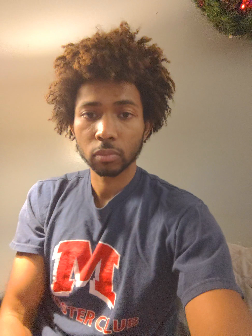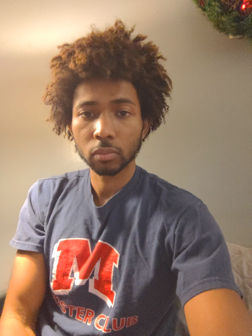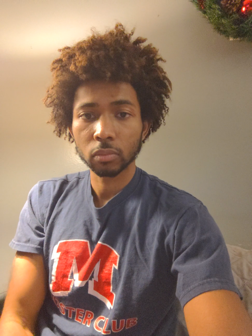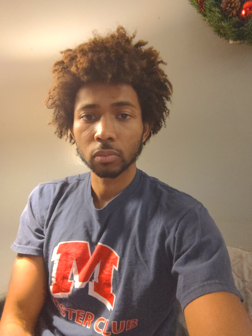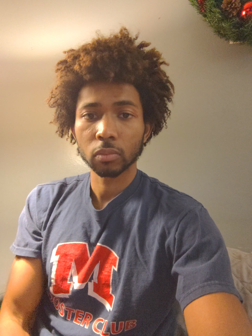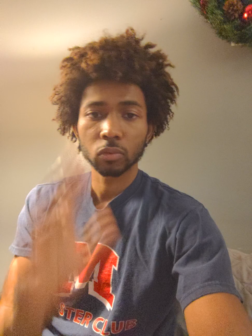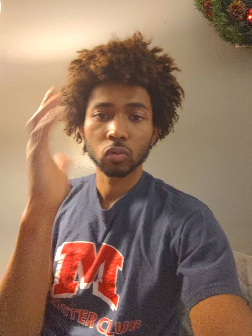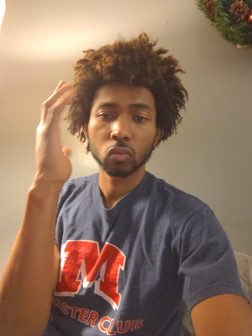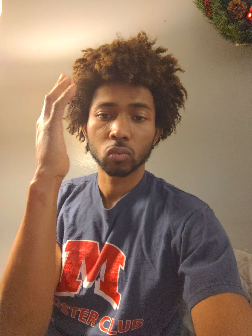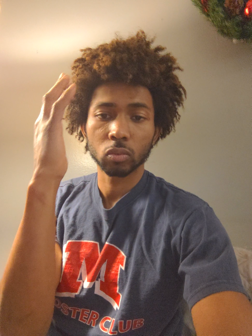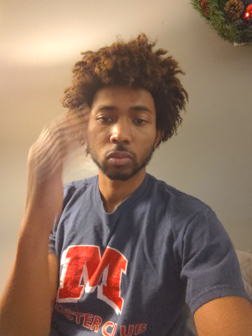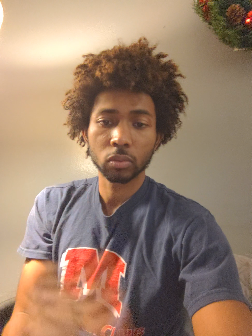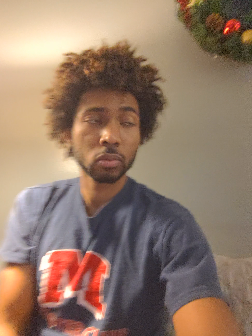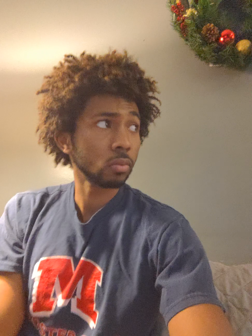tree